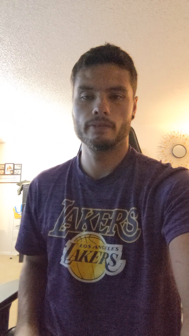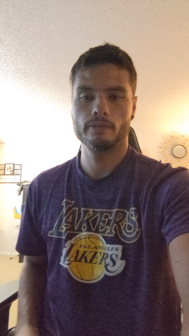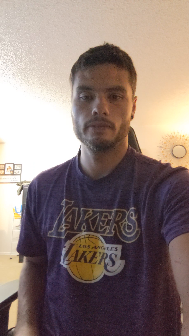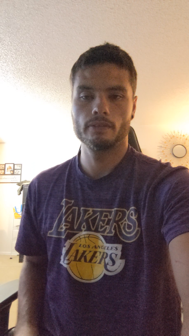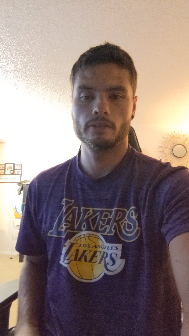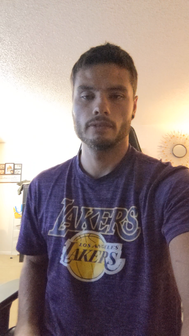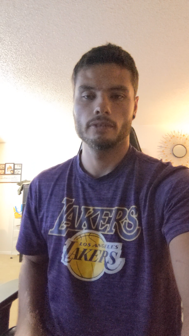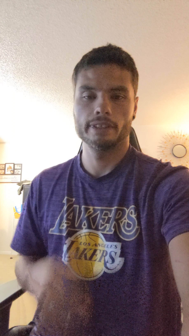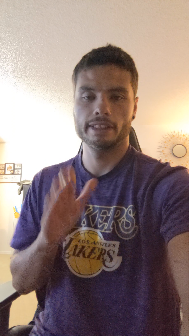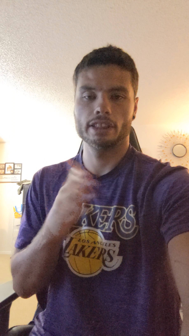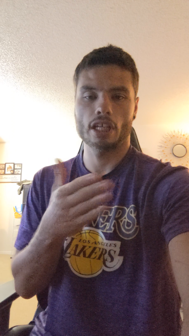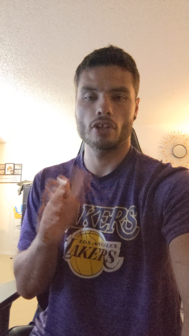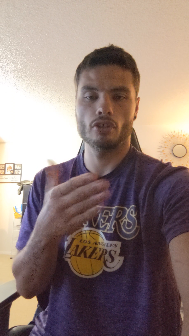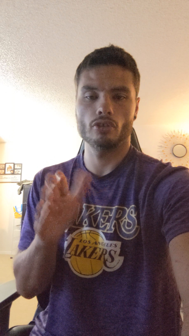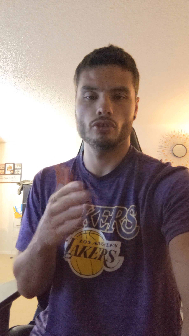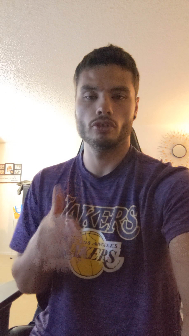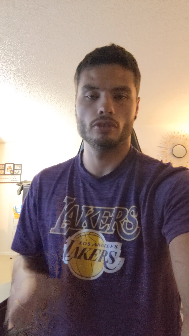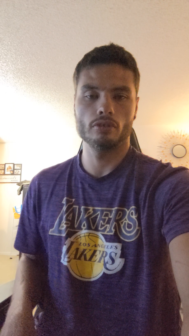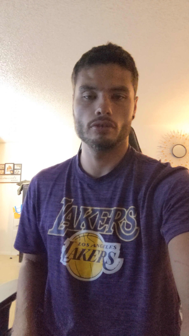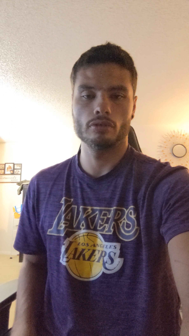share